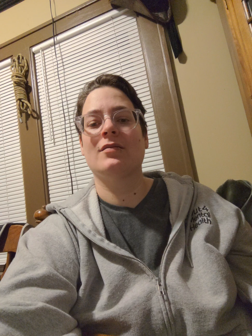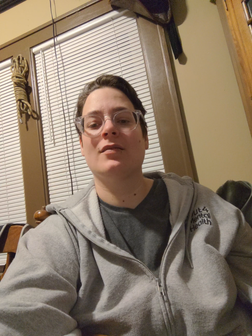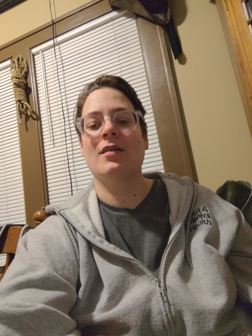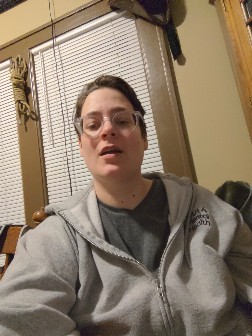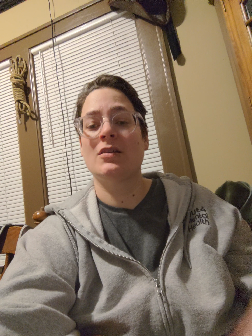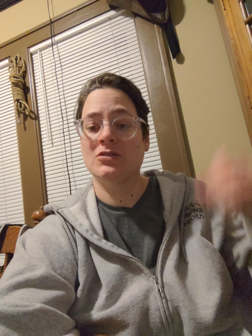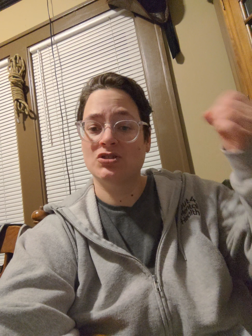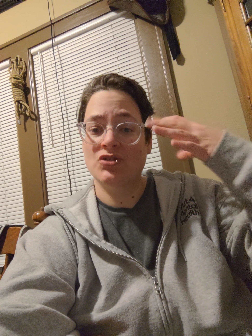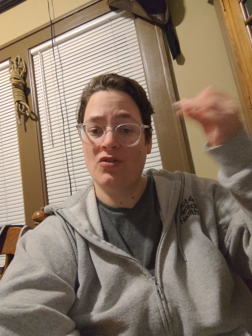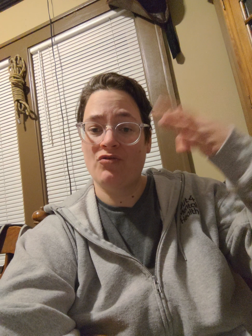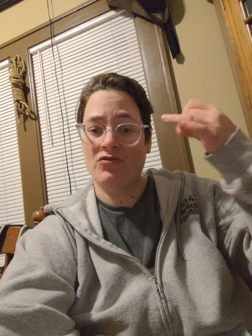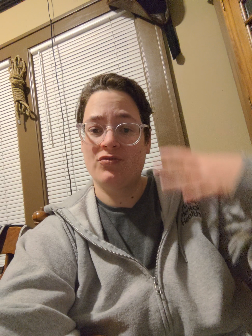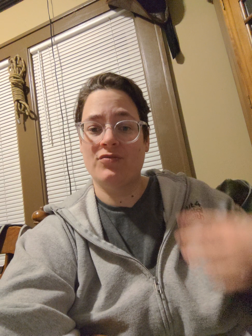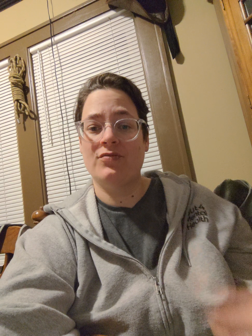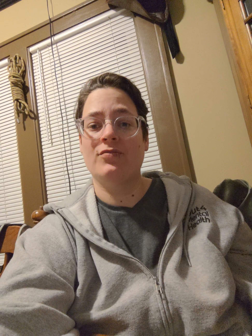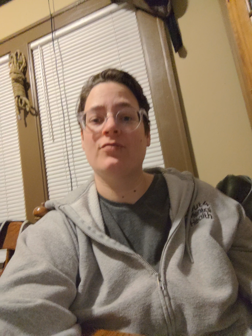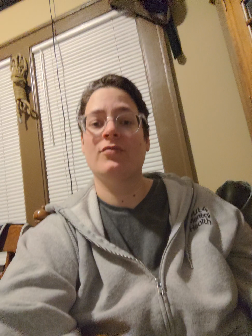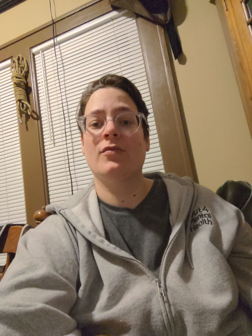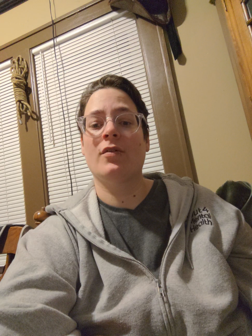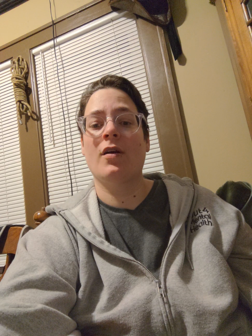shower